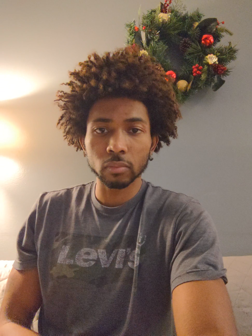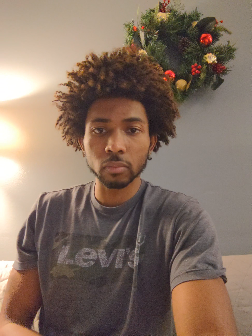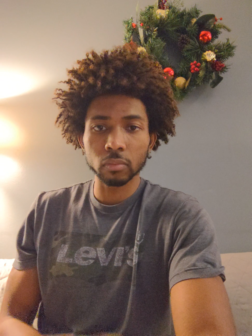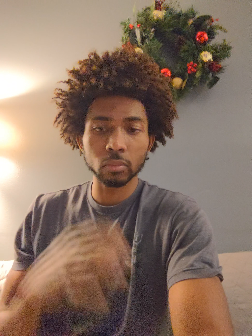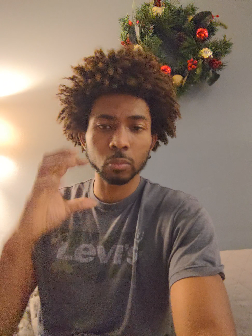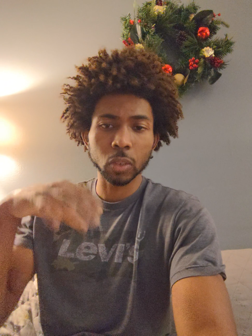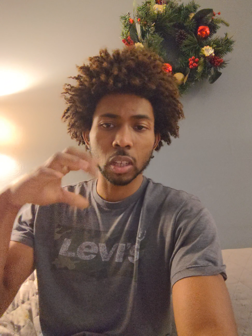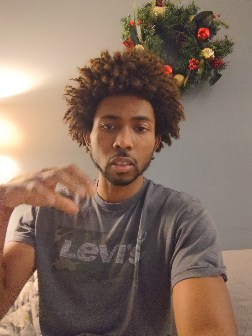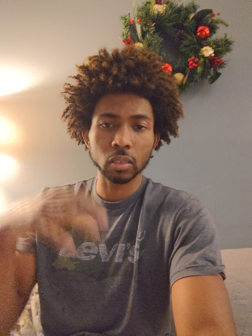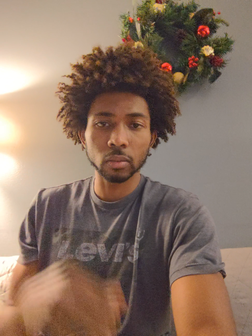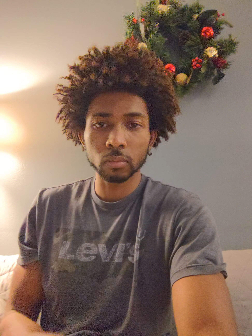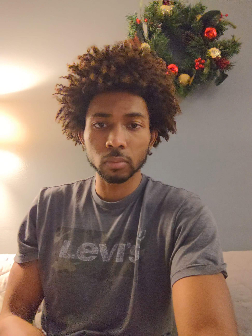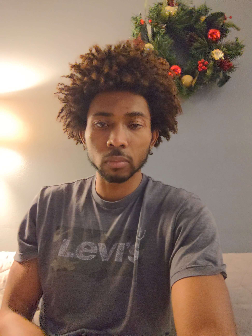rain